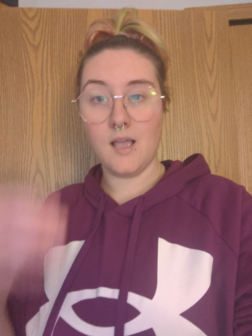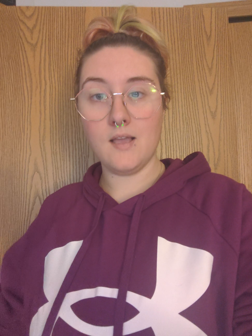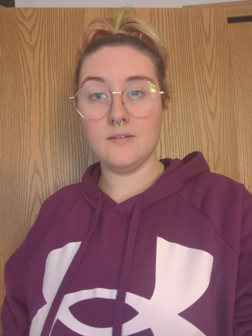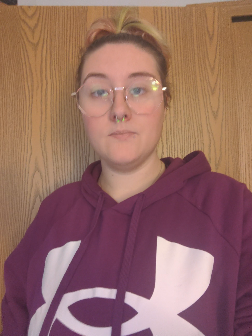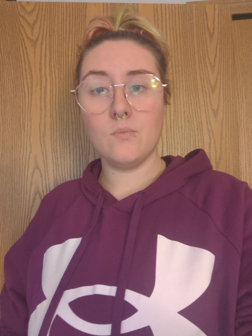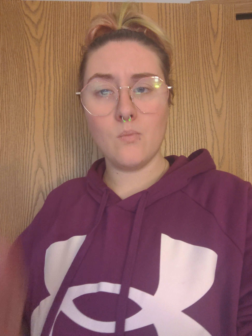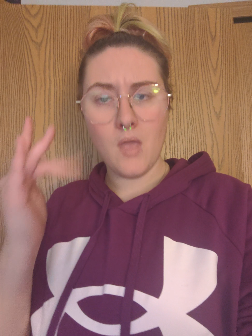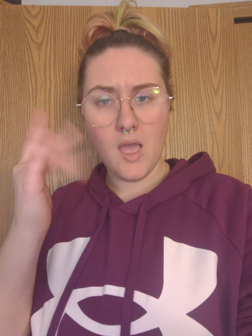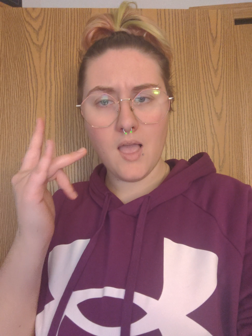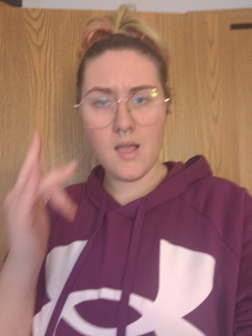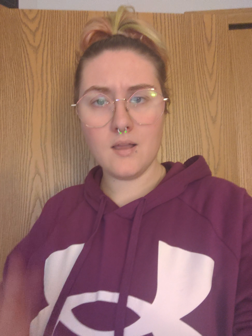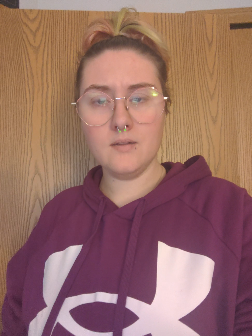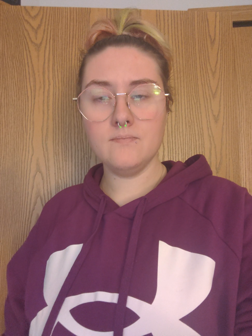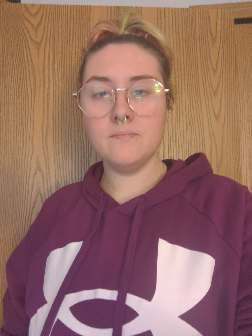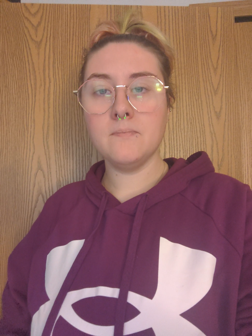why